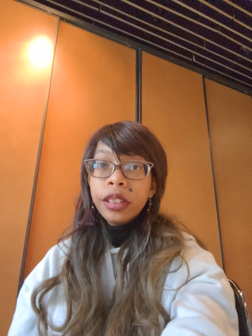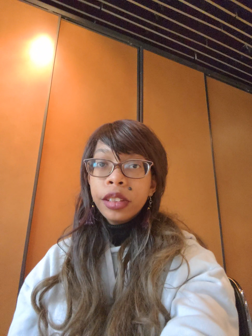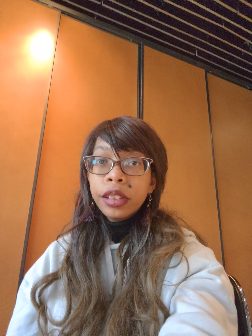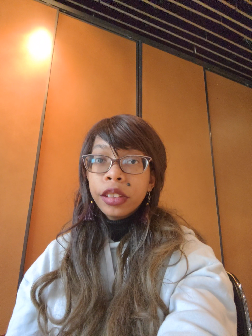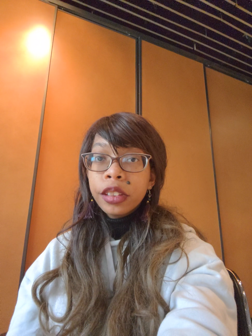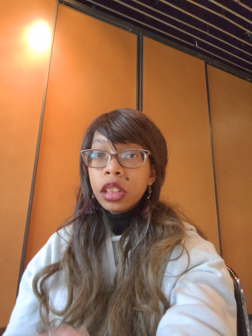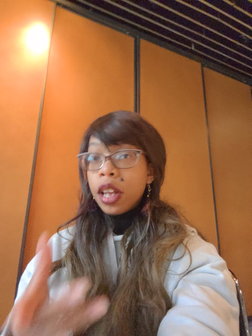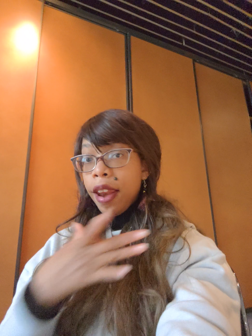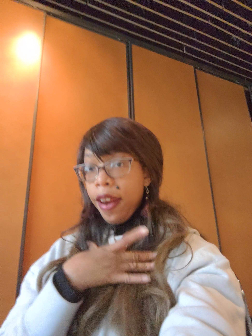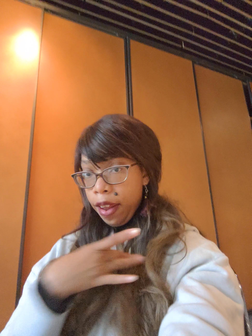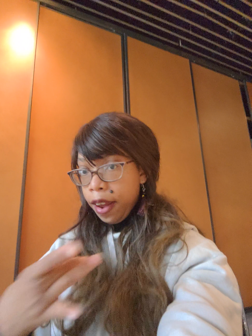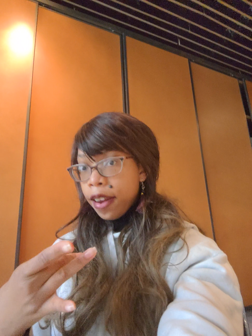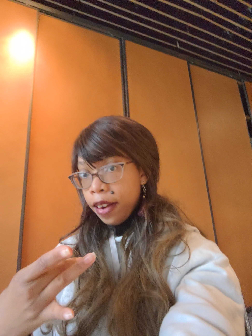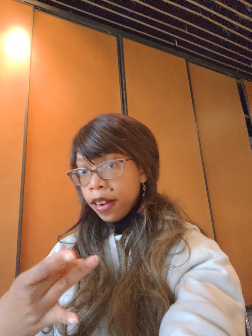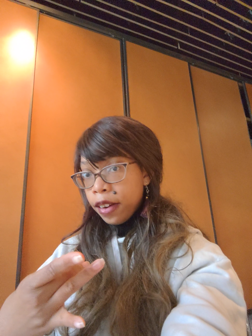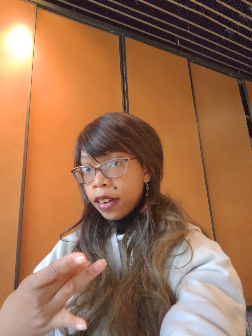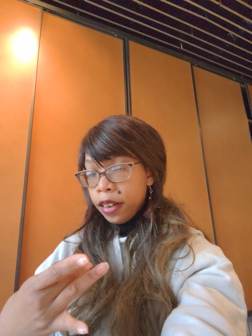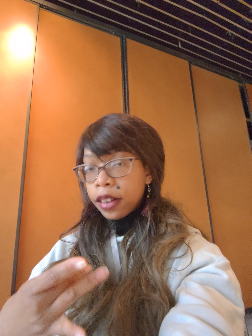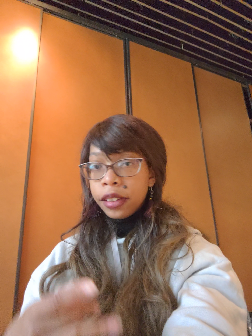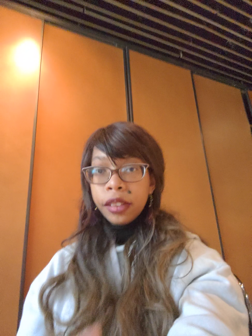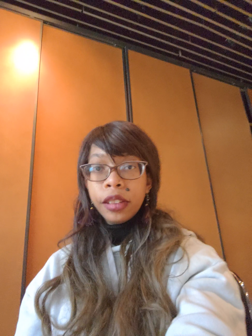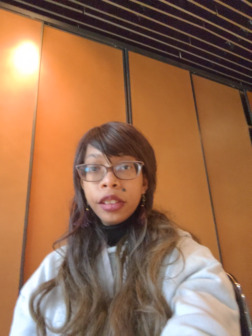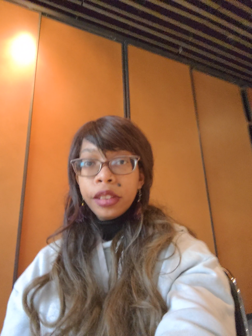like